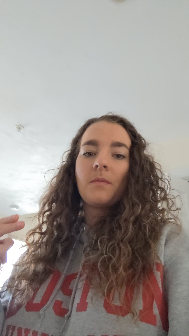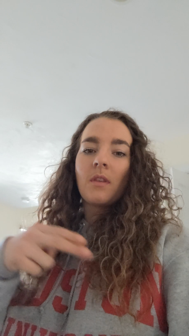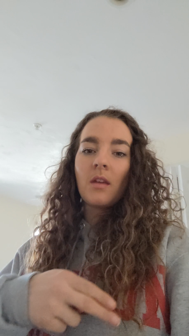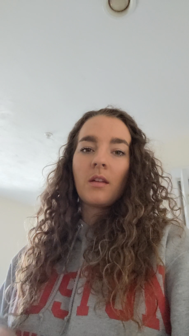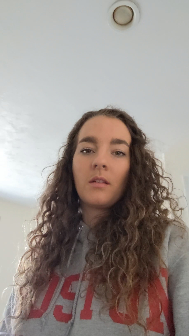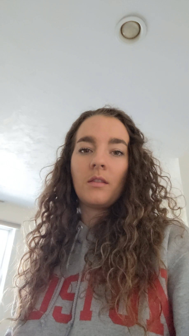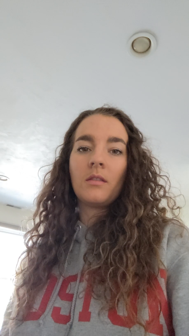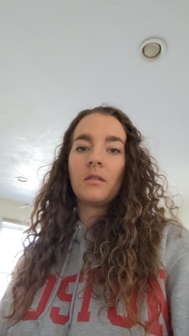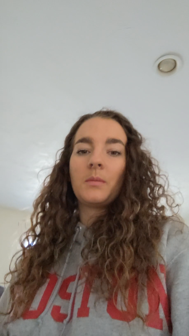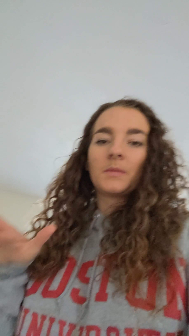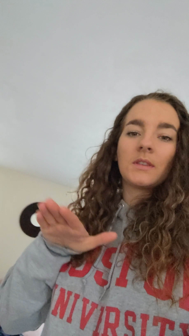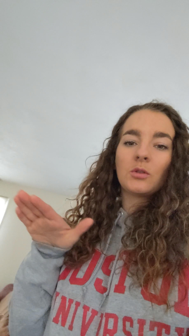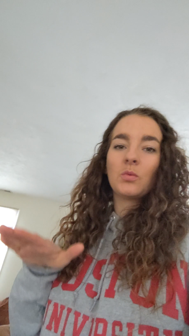penguin